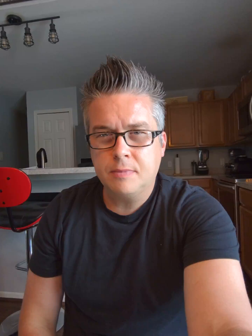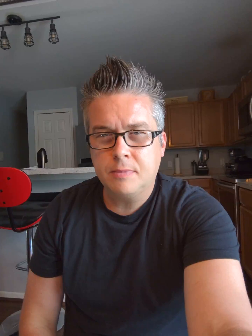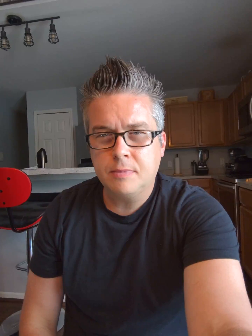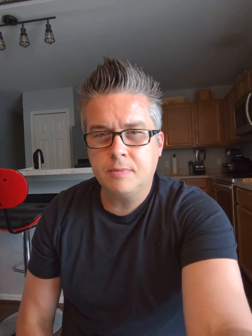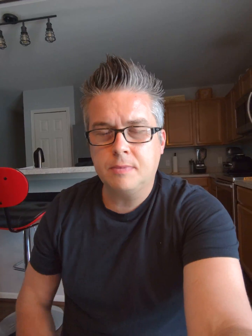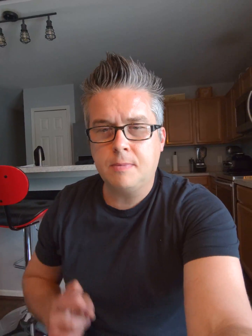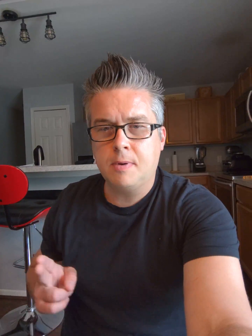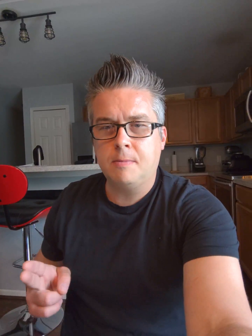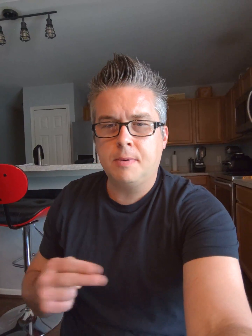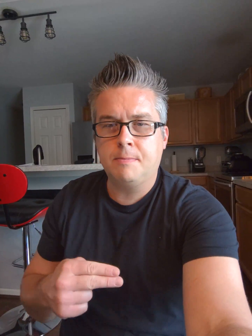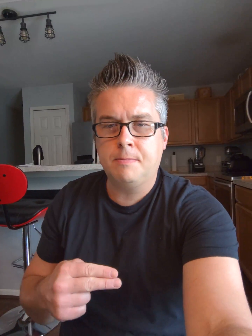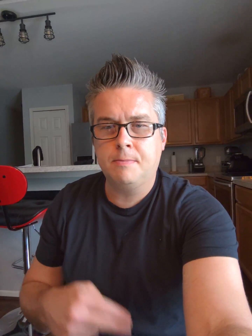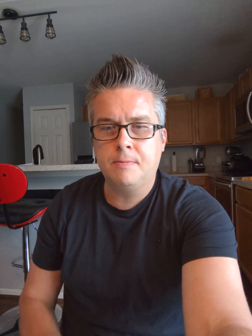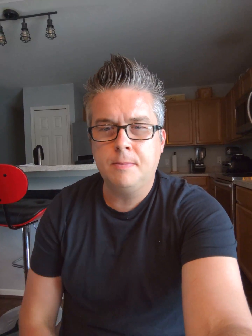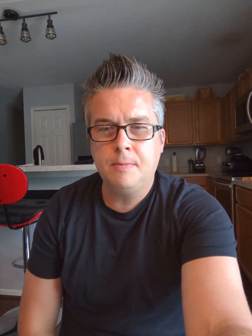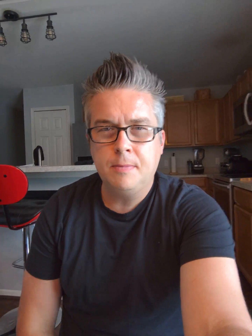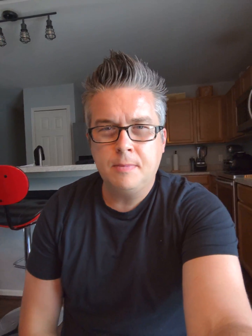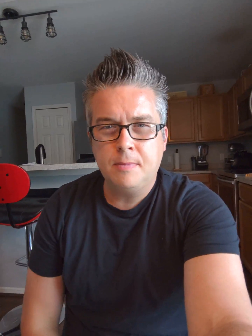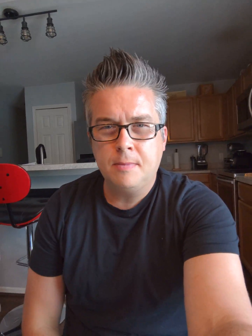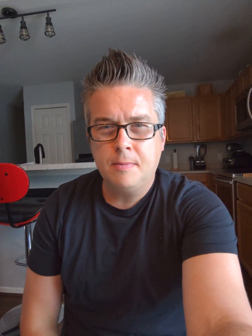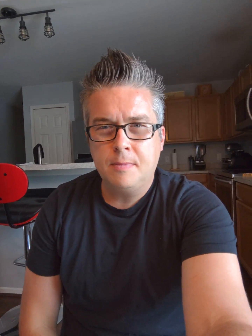belt